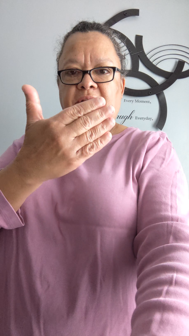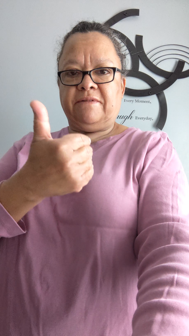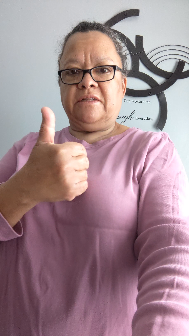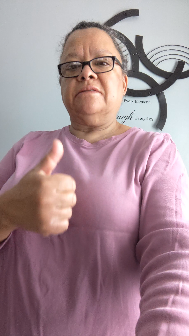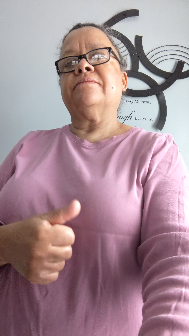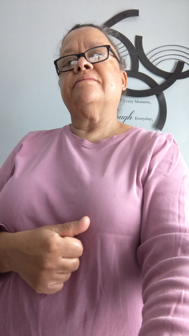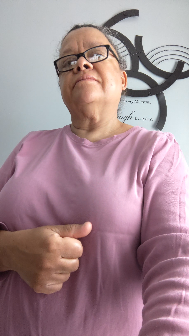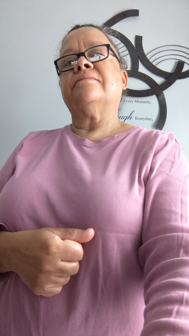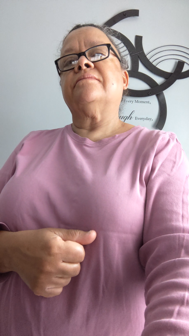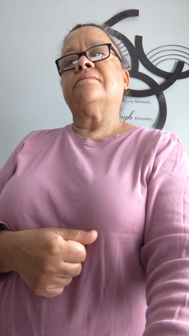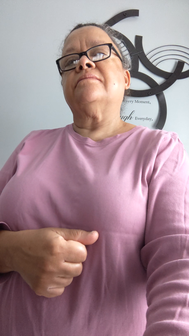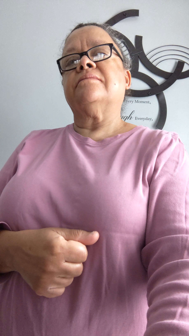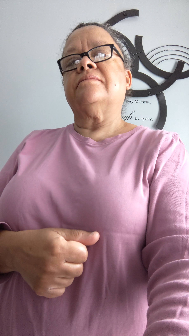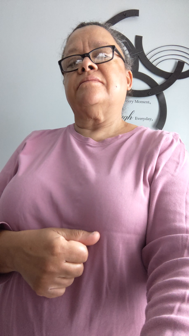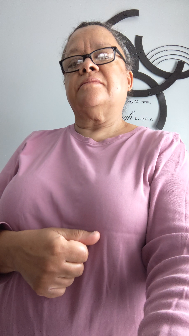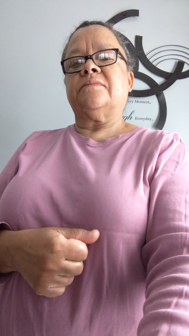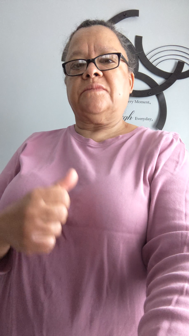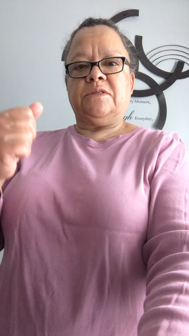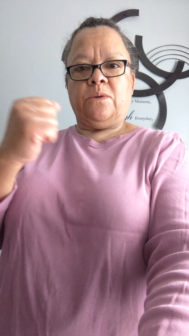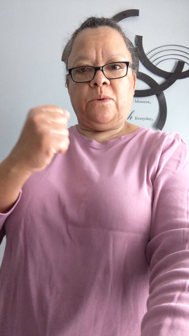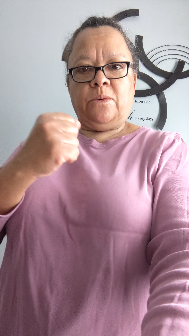cold